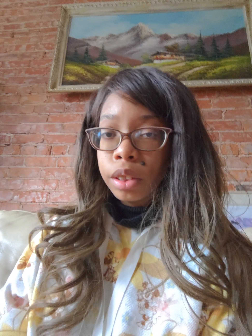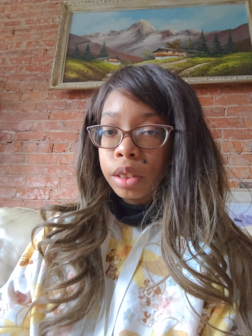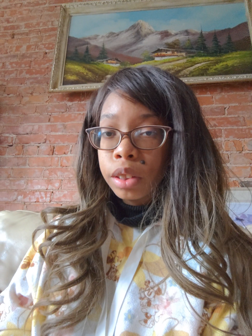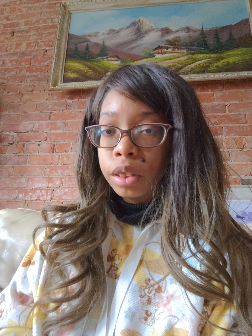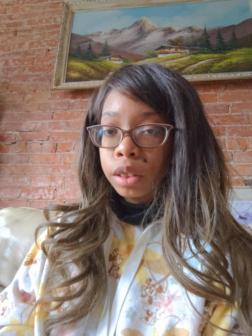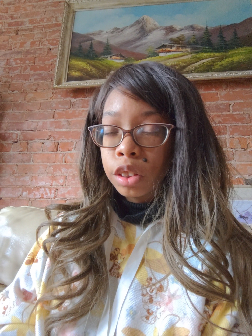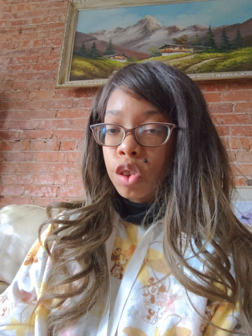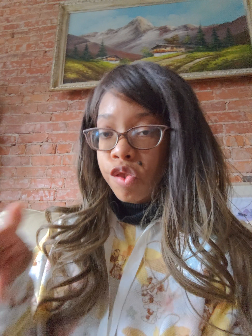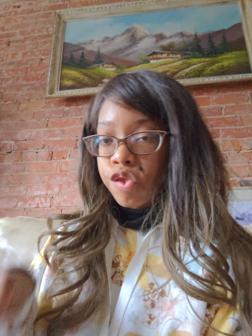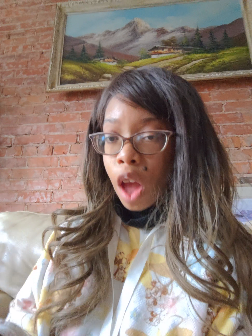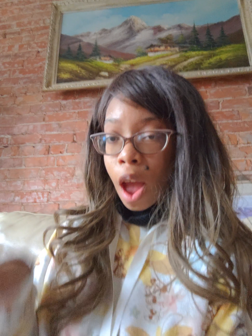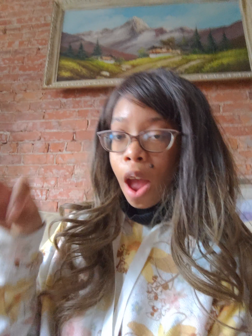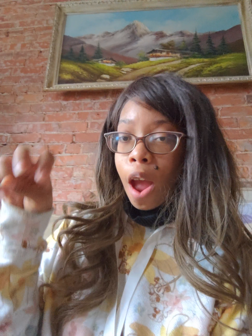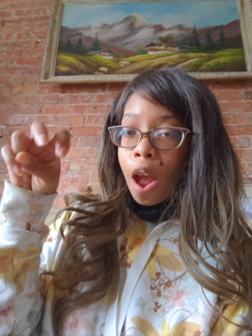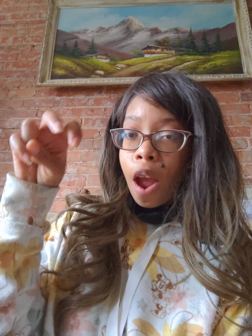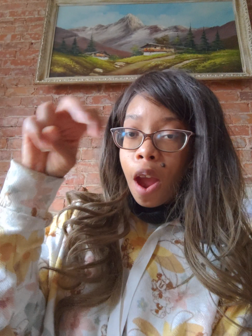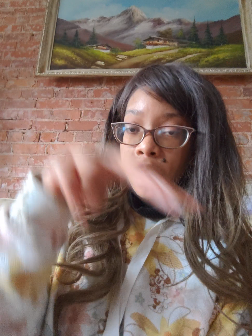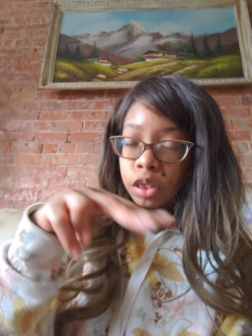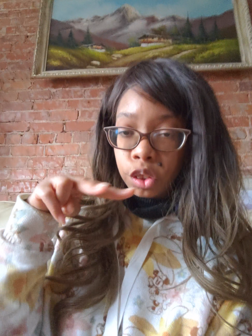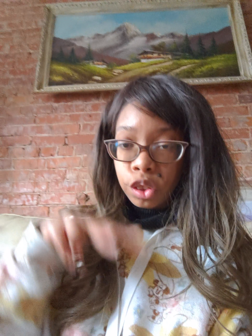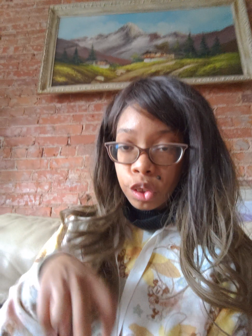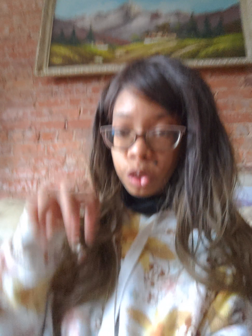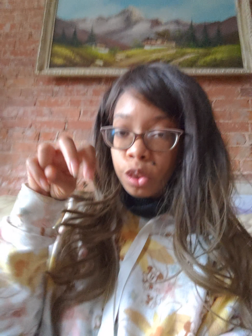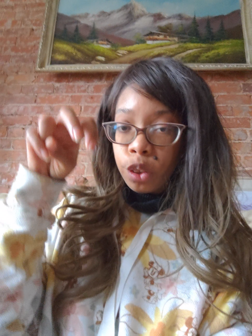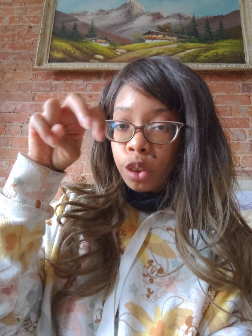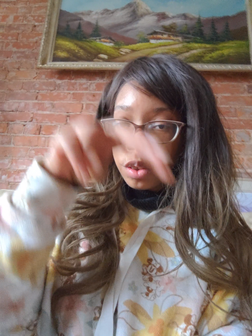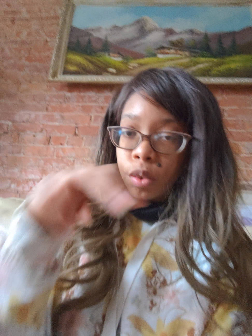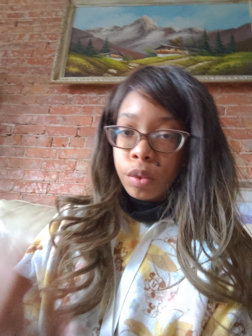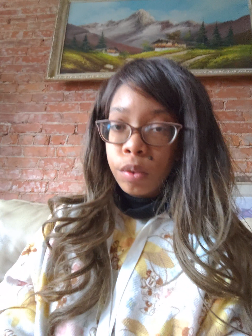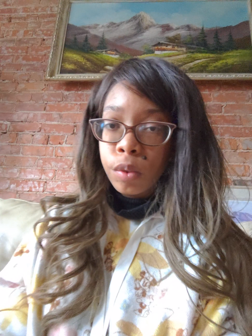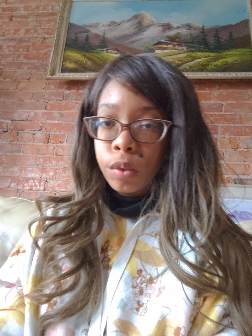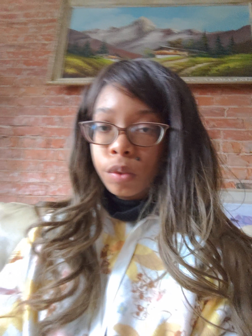jump